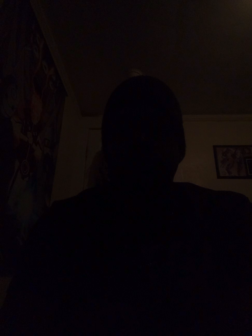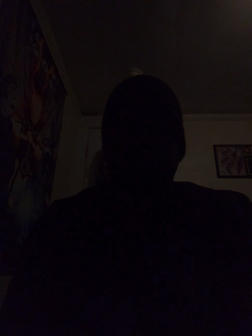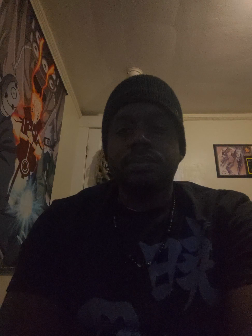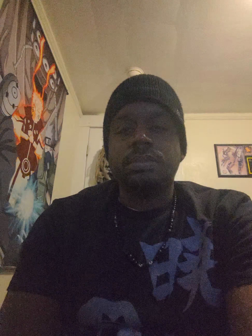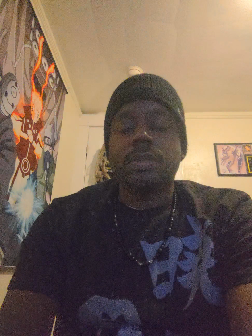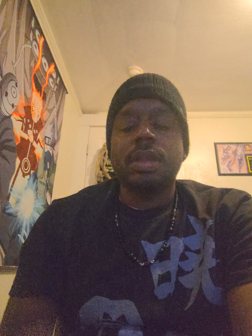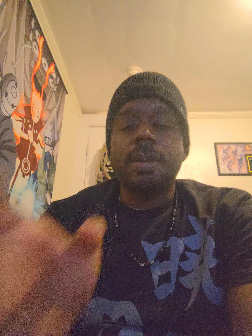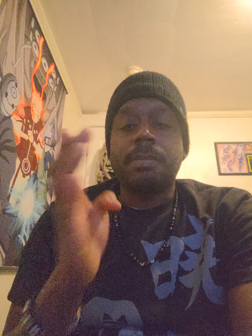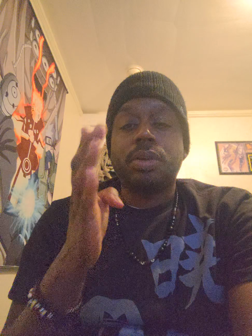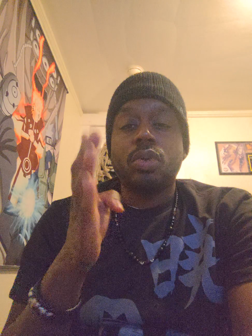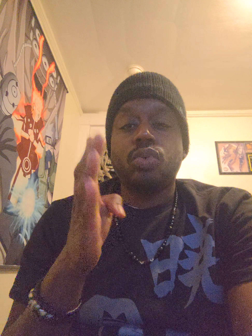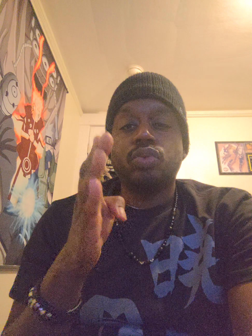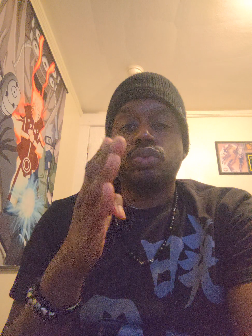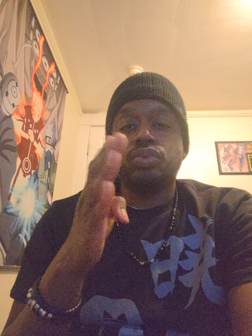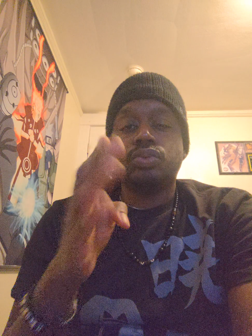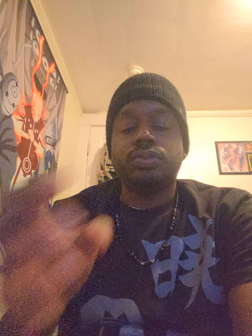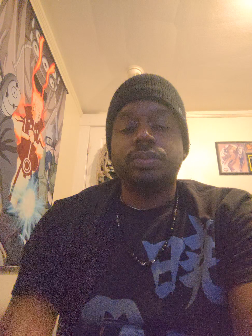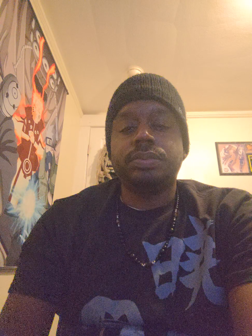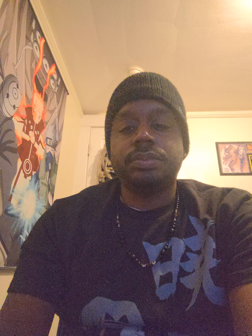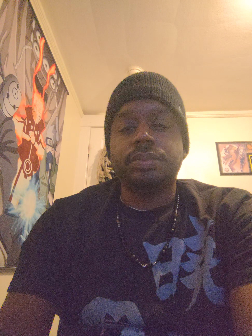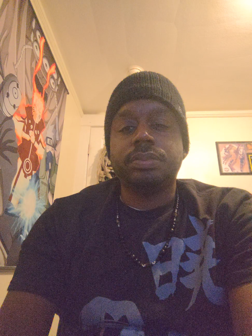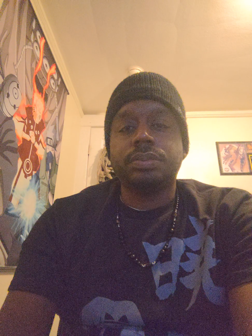blue